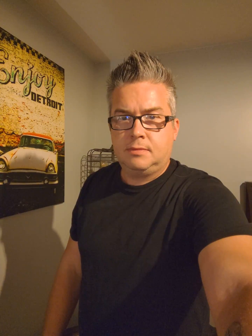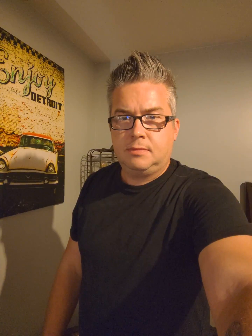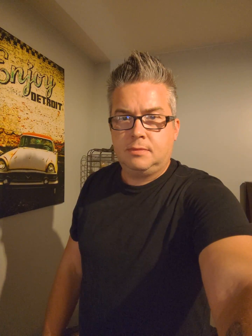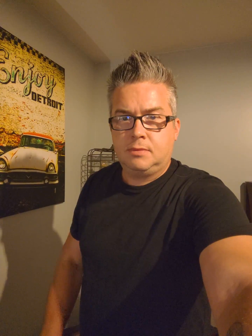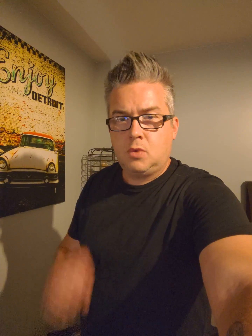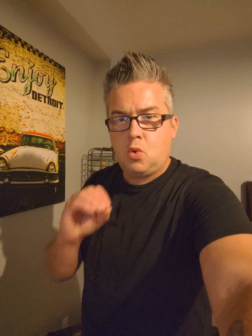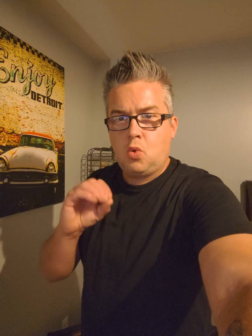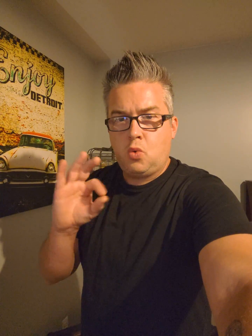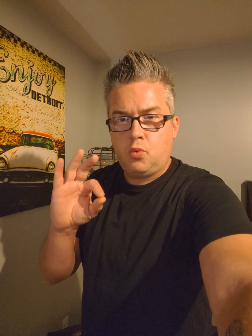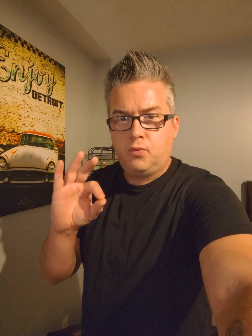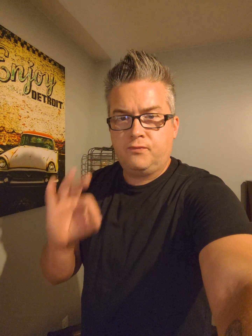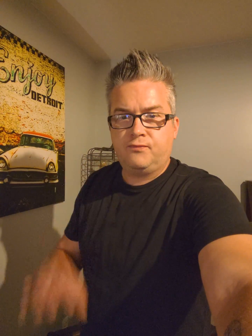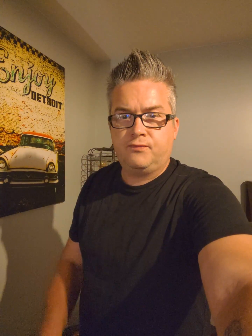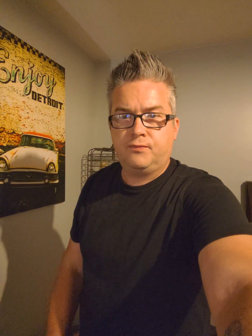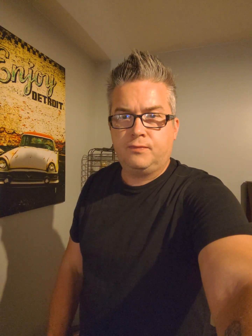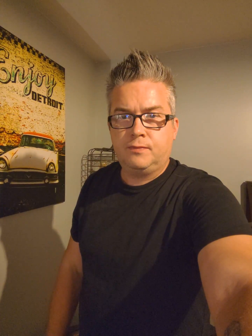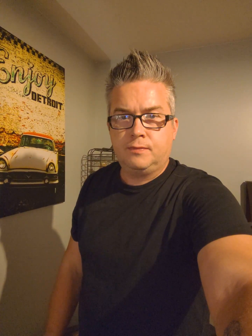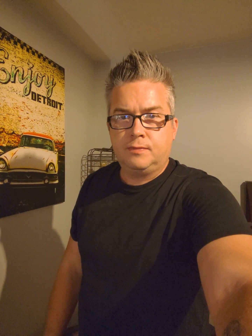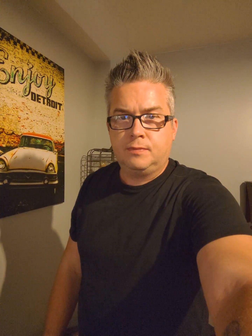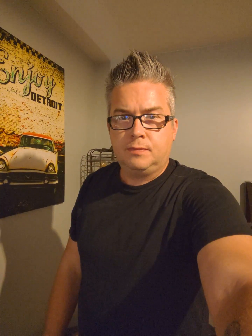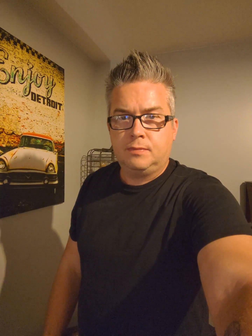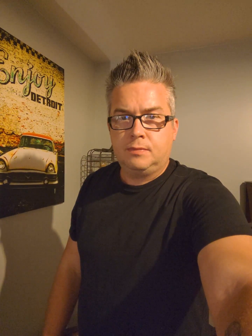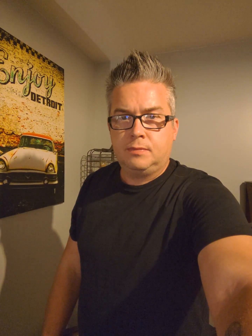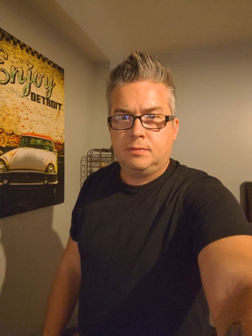of